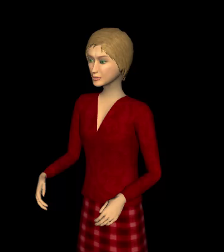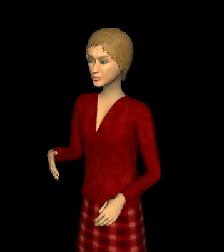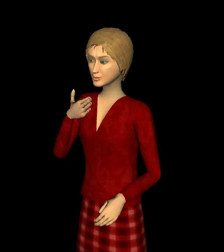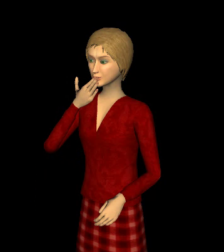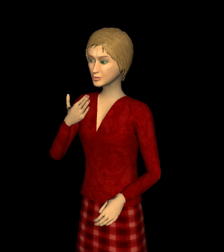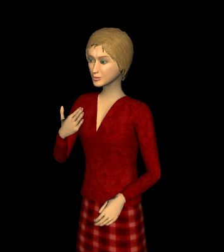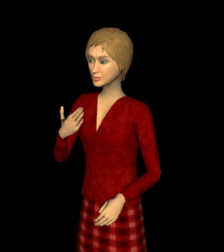يحيي